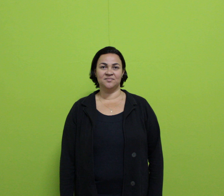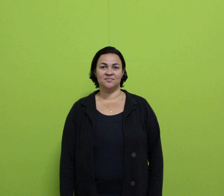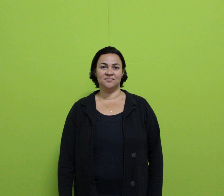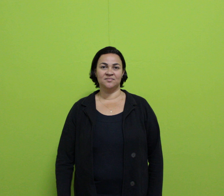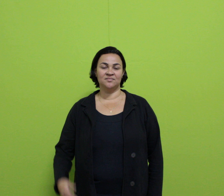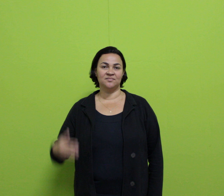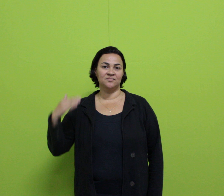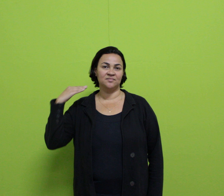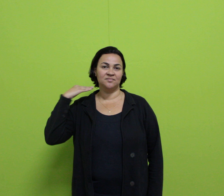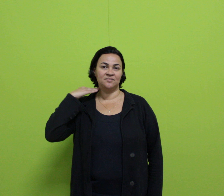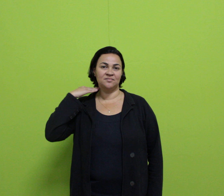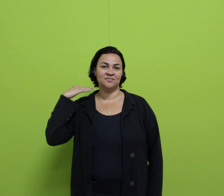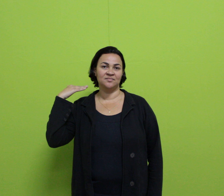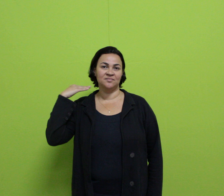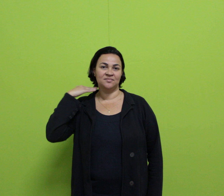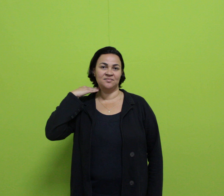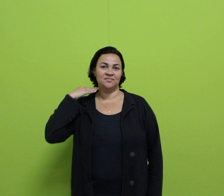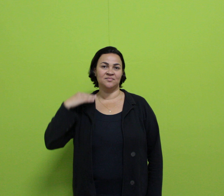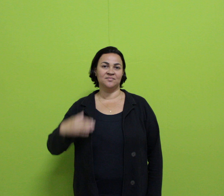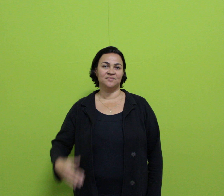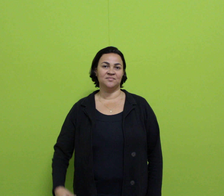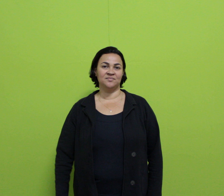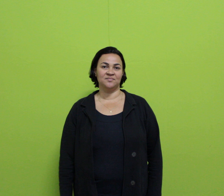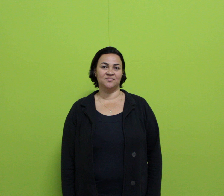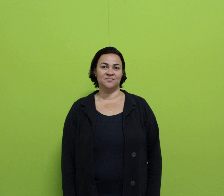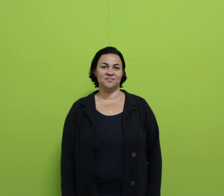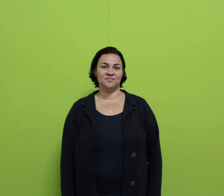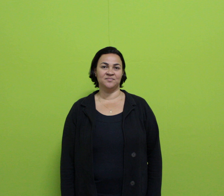banco